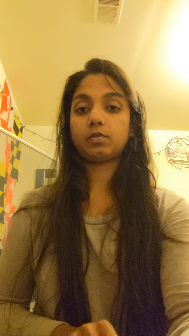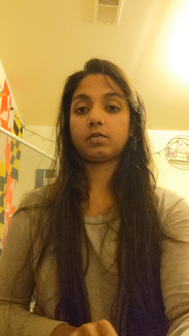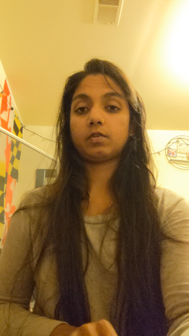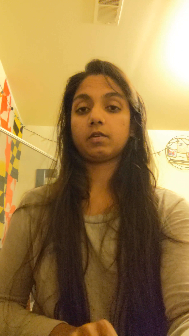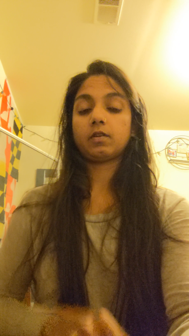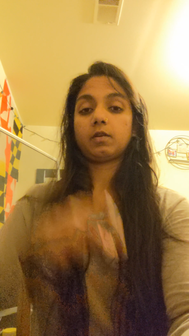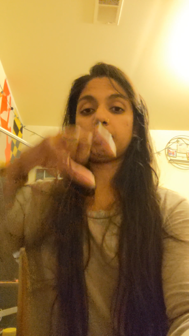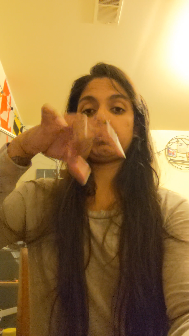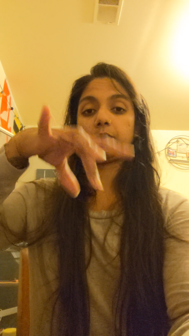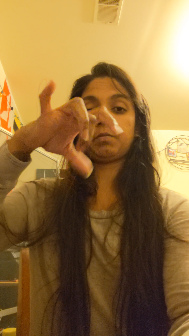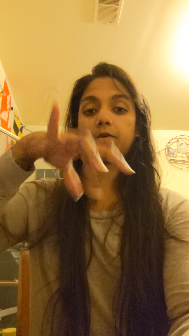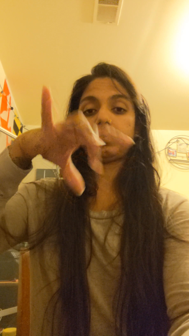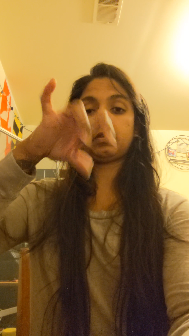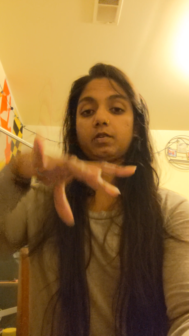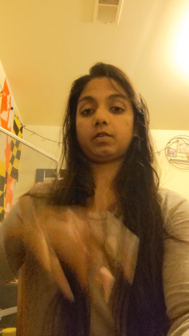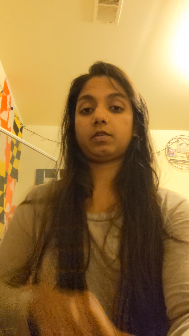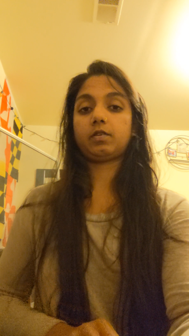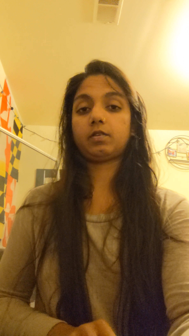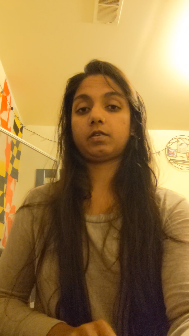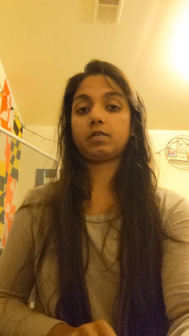pumpkin